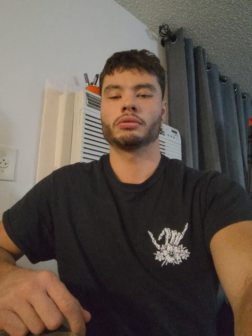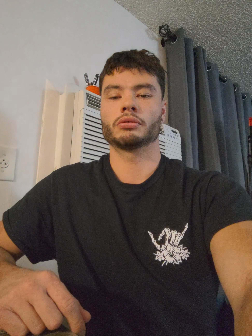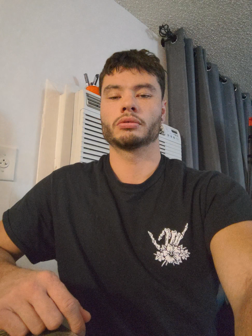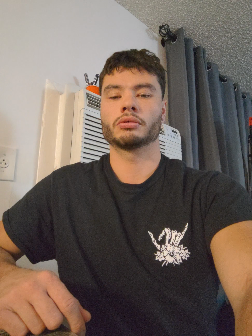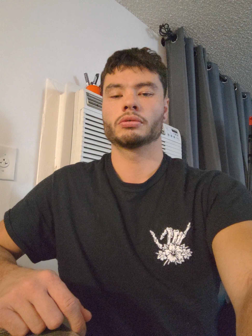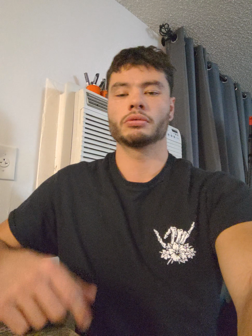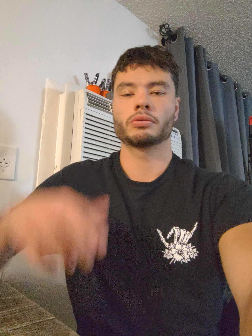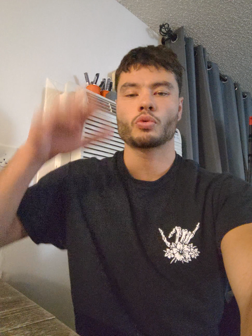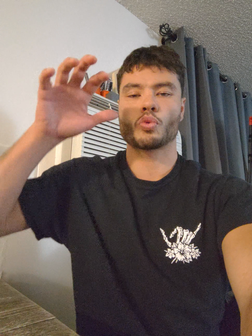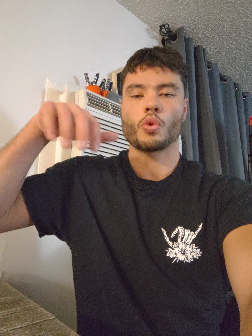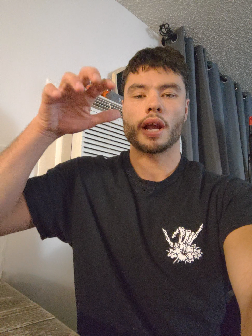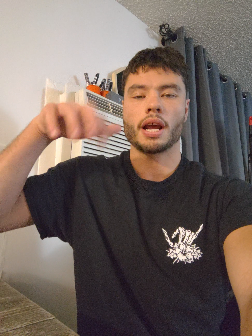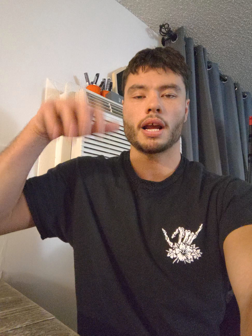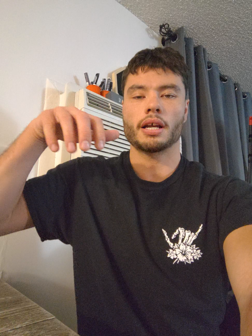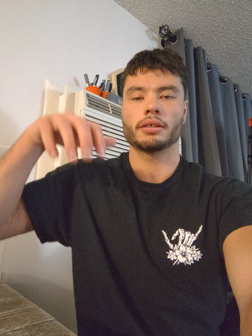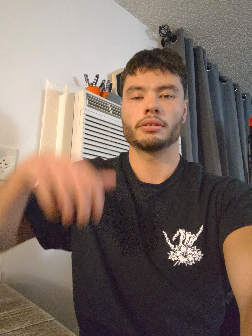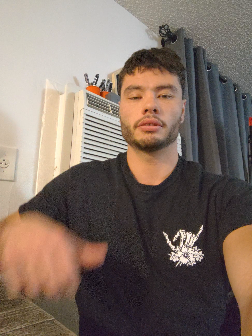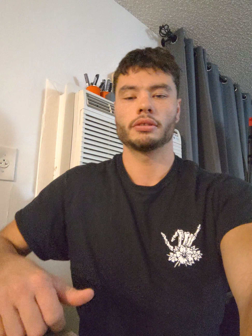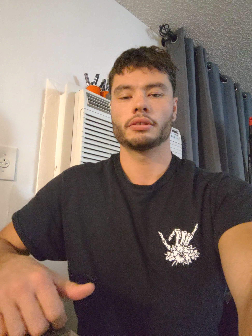rain